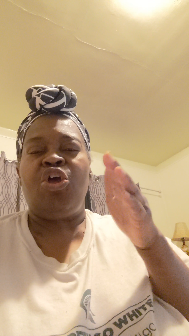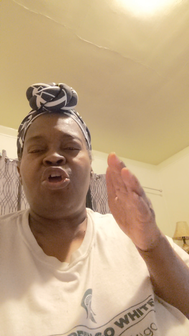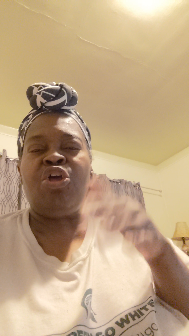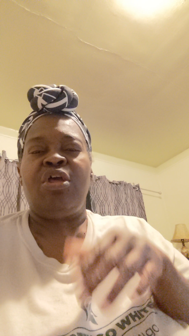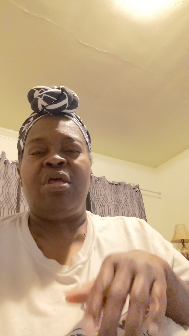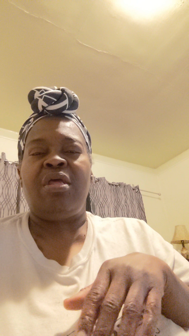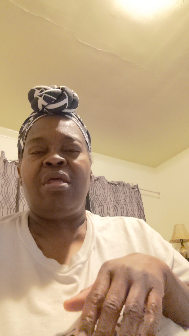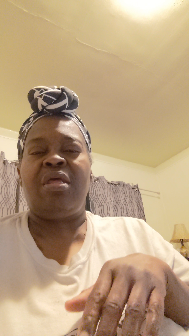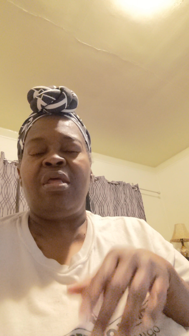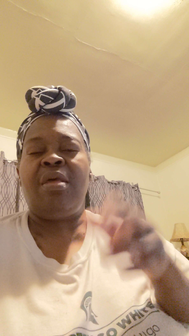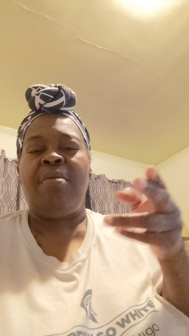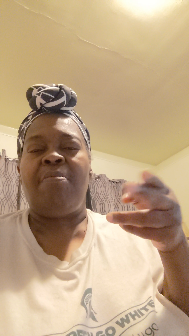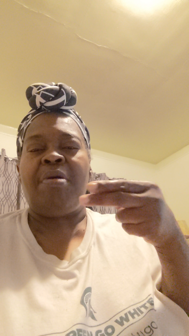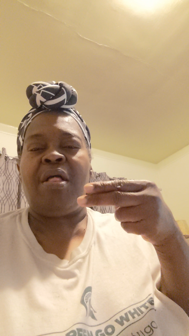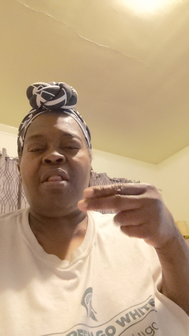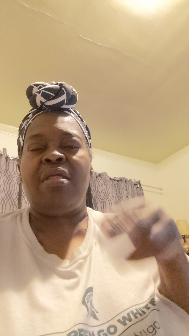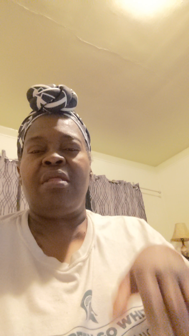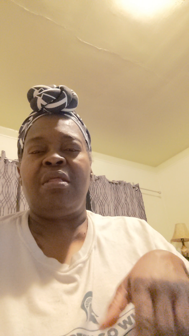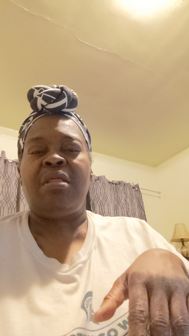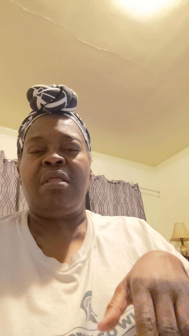belt